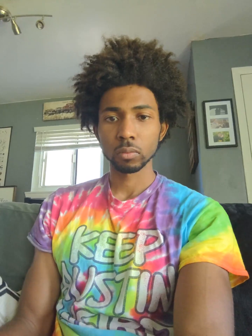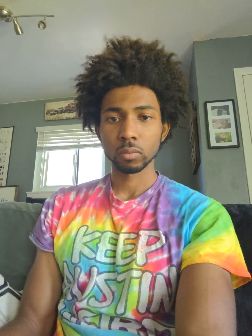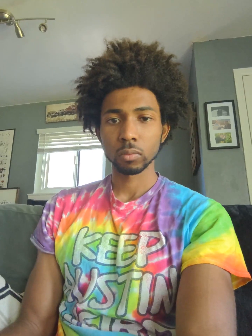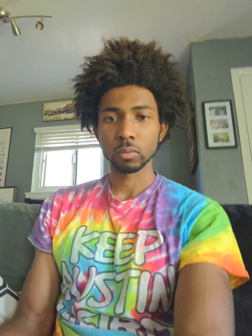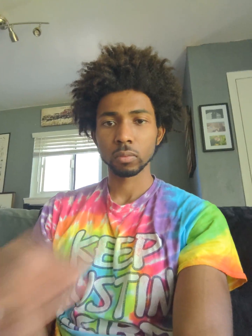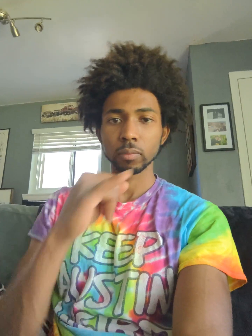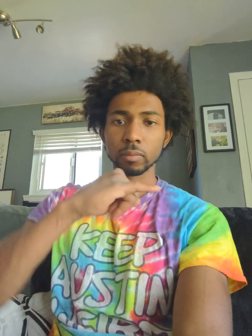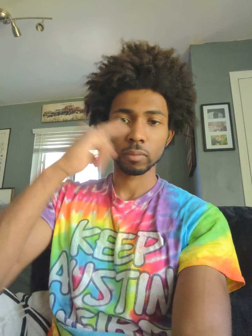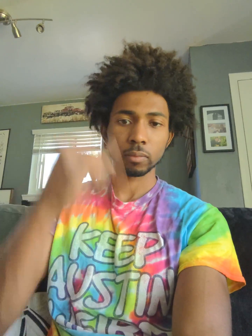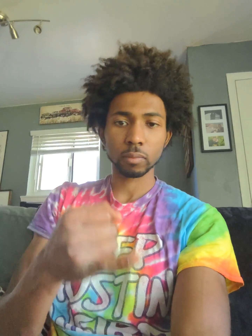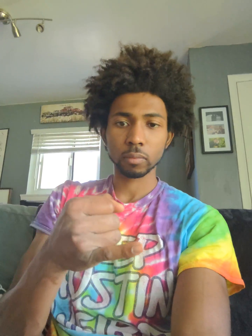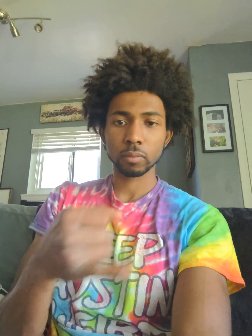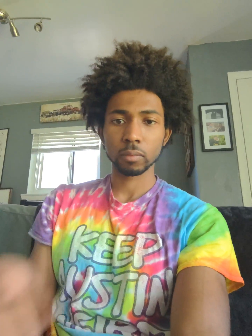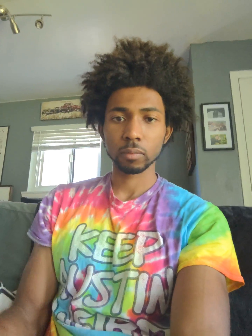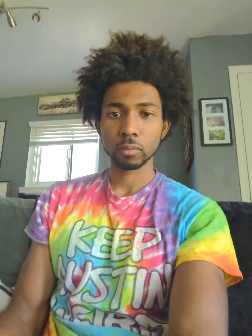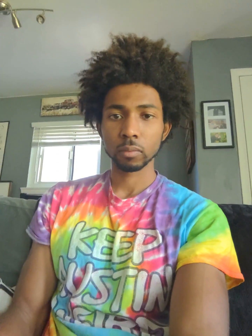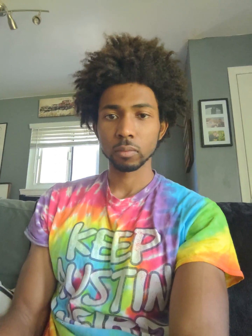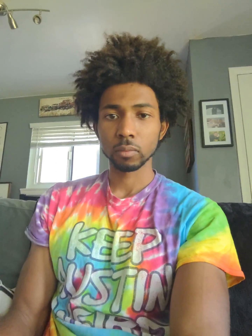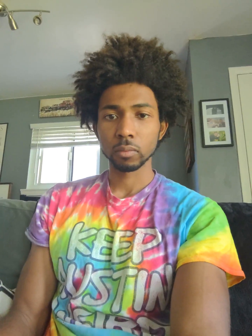last